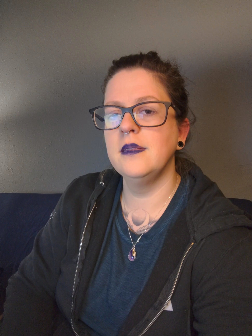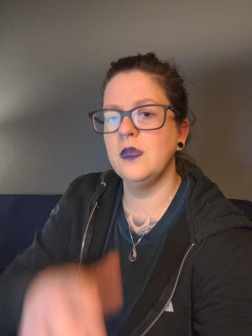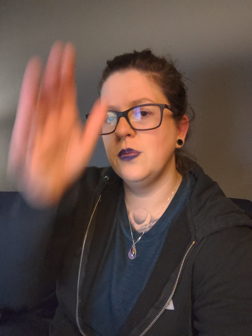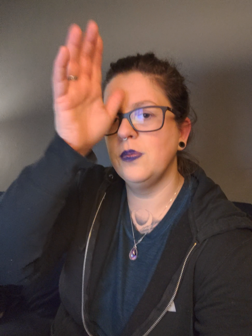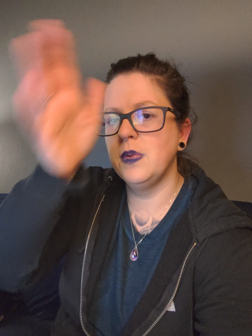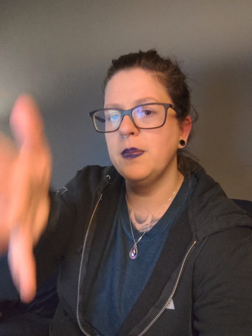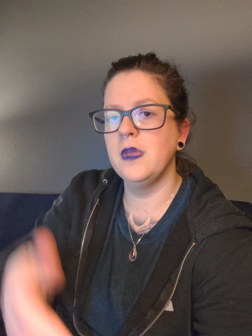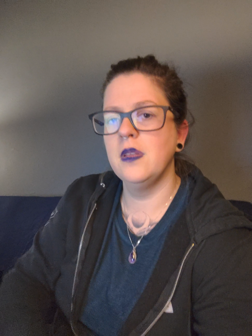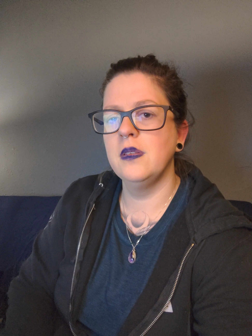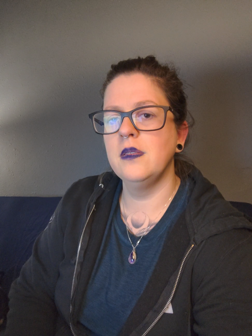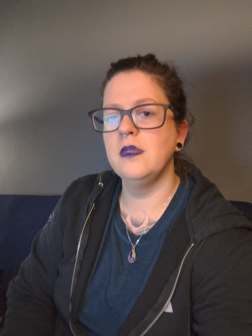grandpa